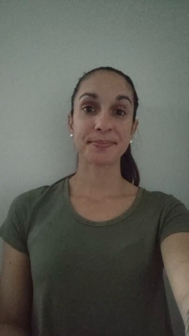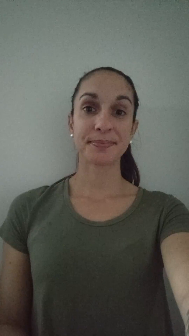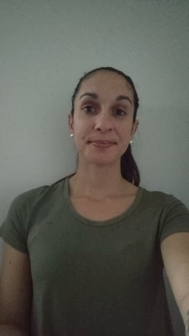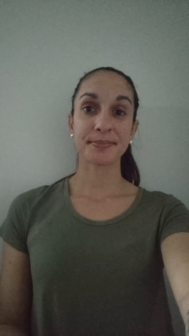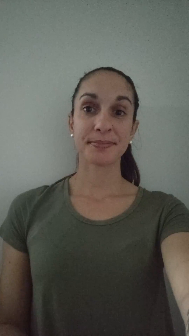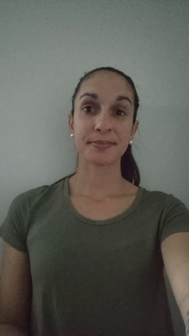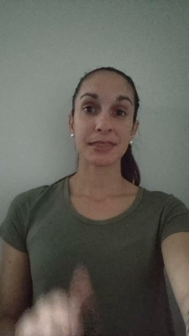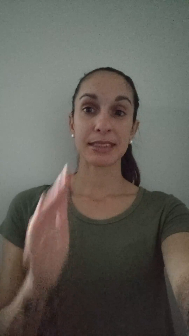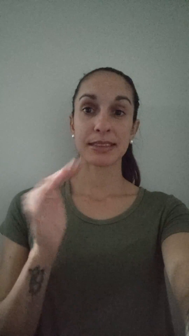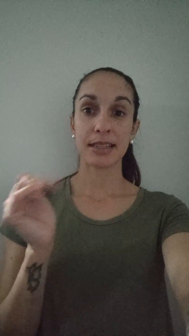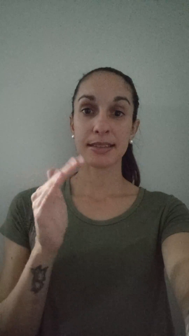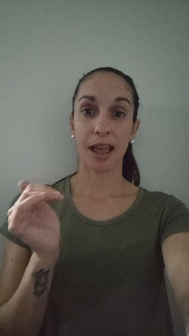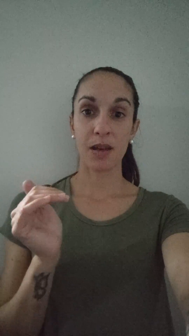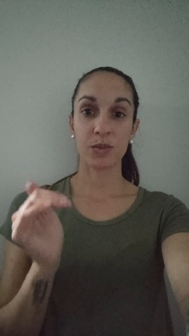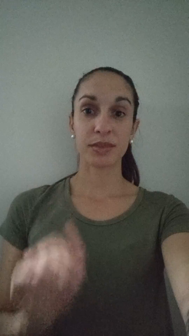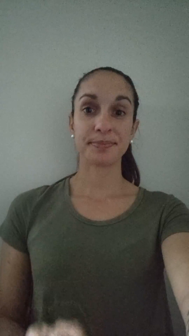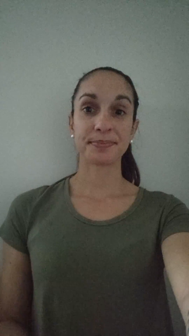downtown